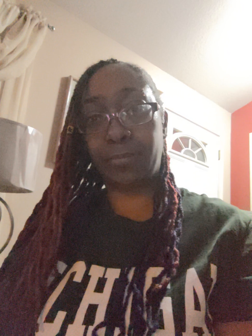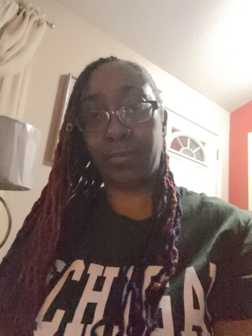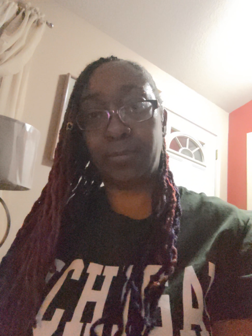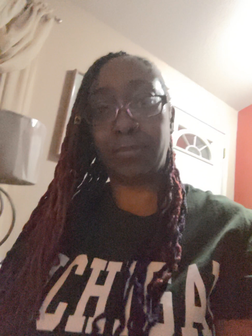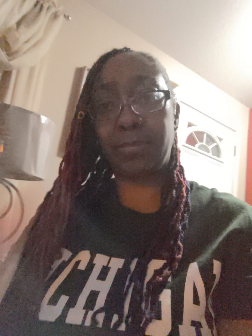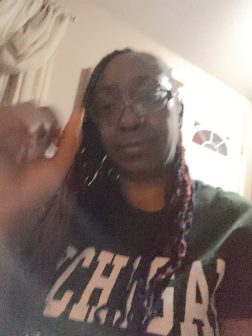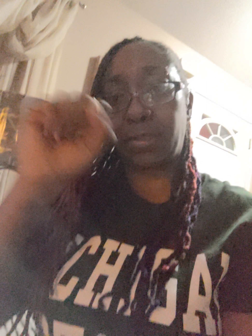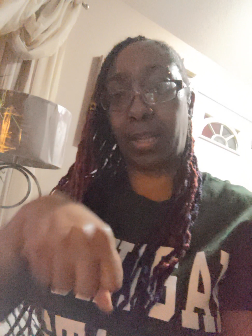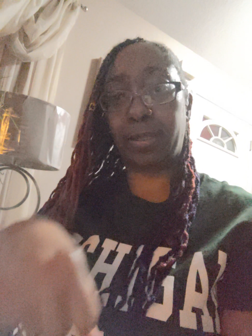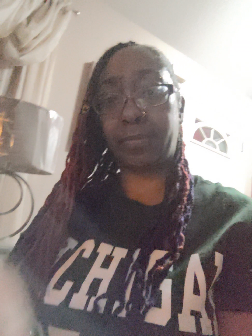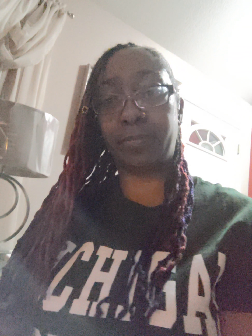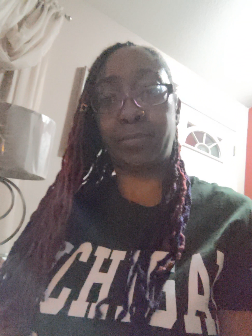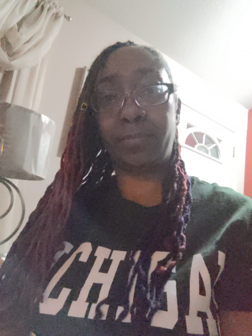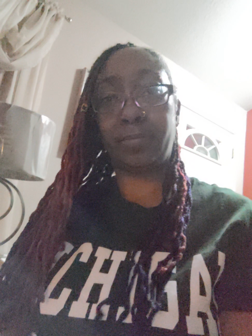can